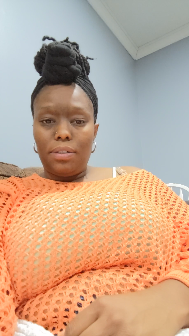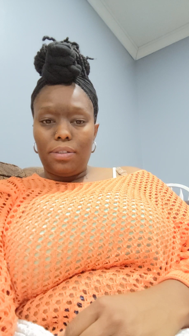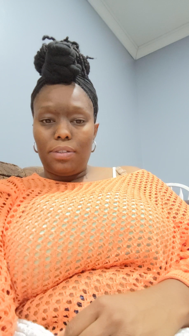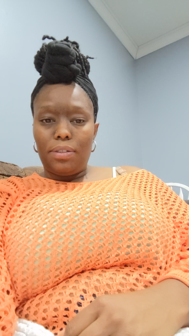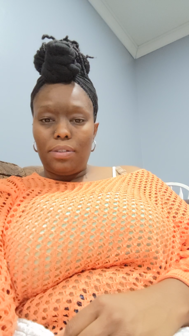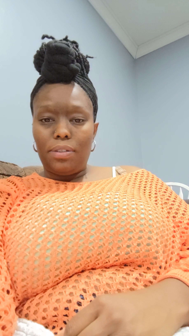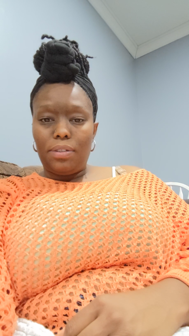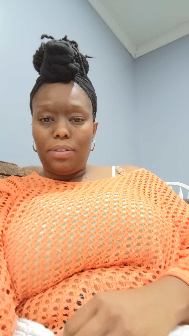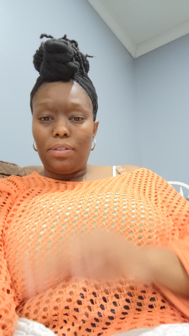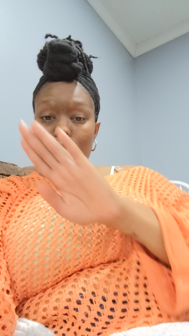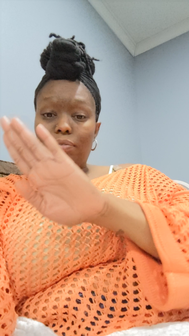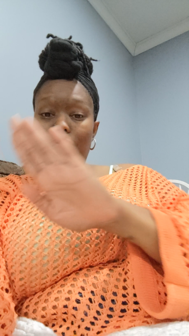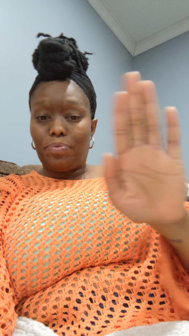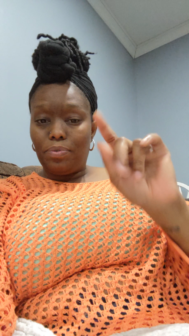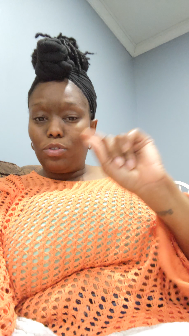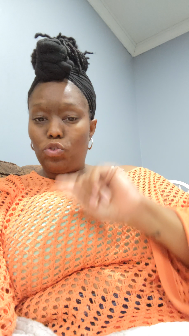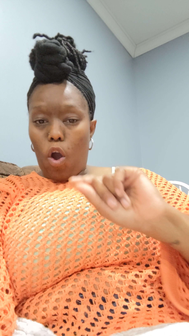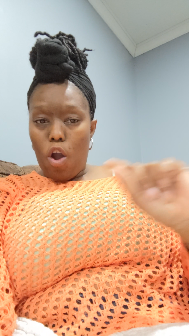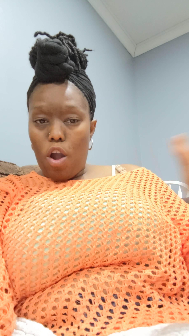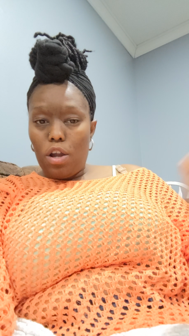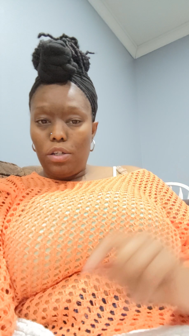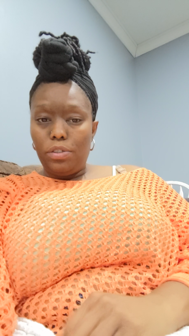chalk